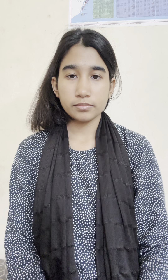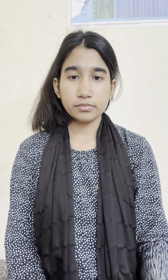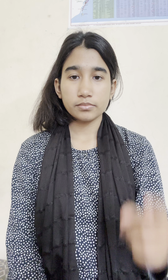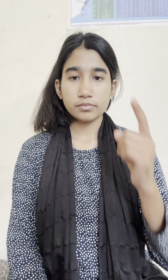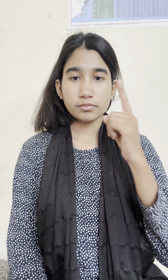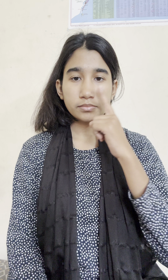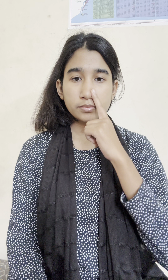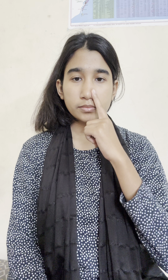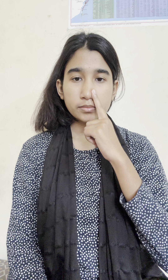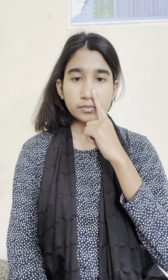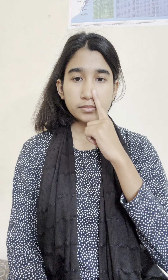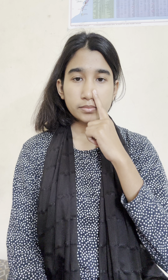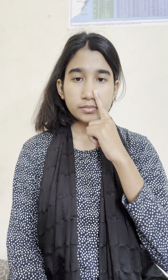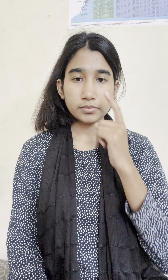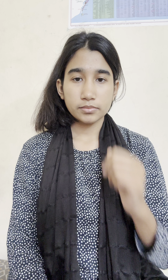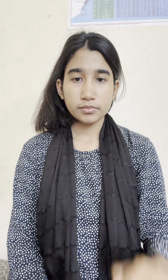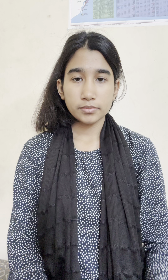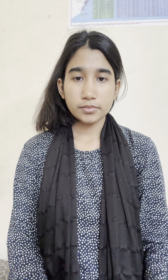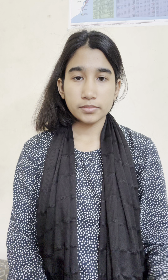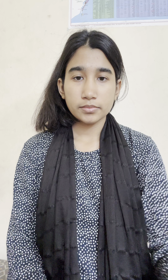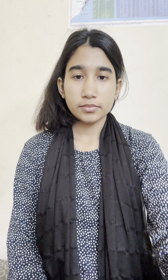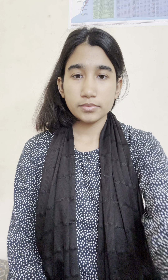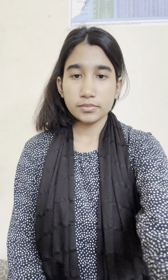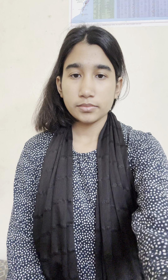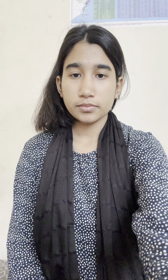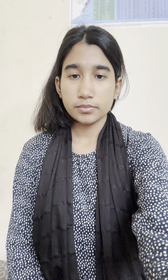মা